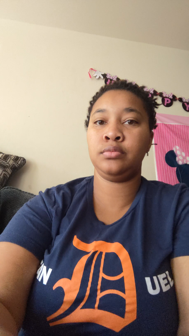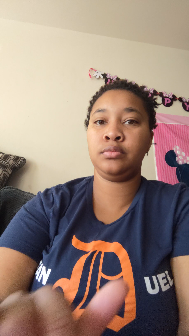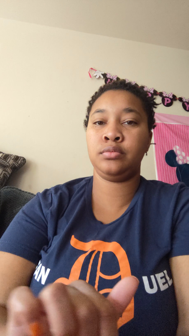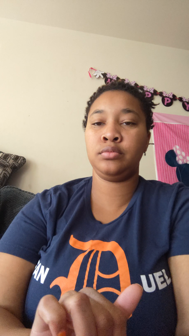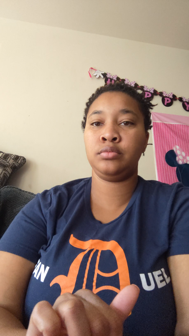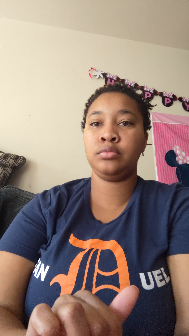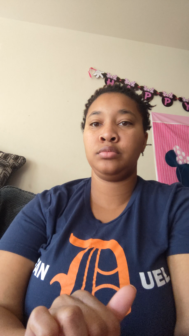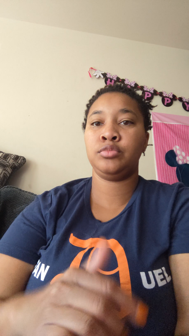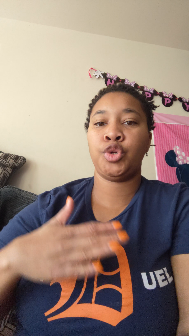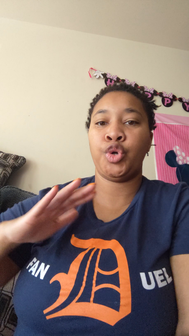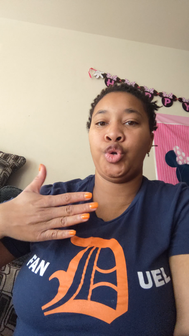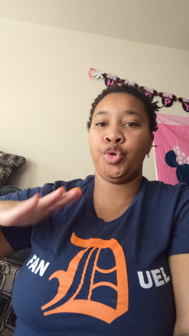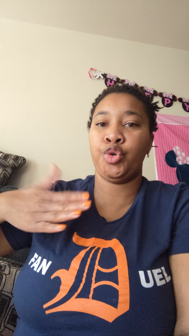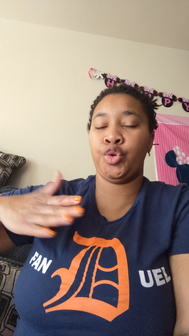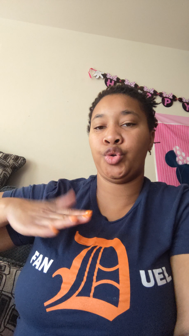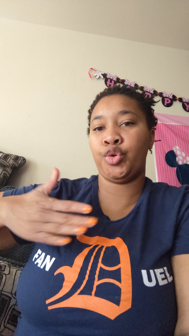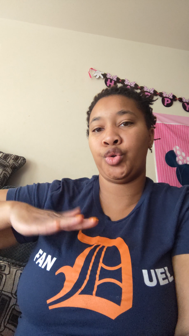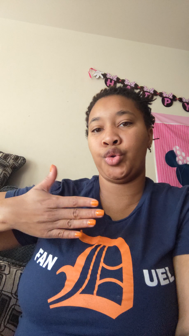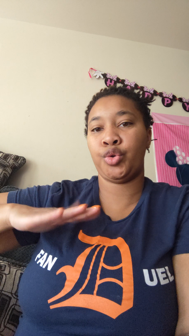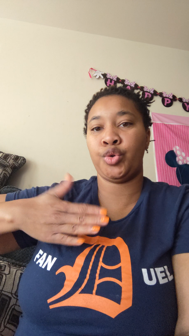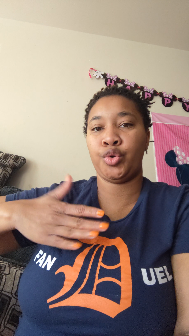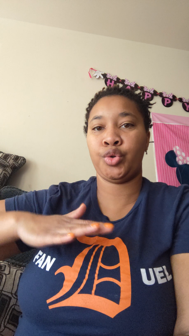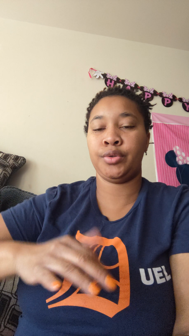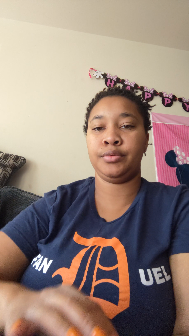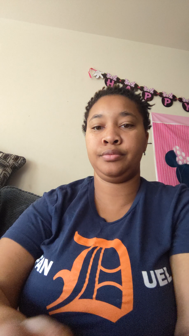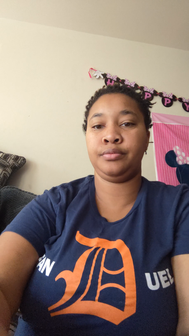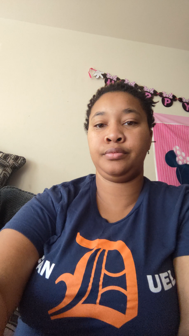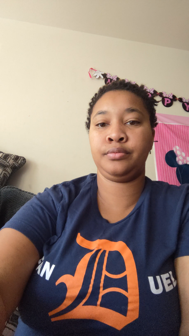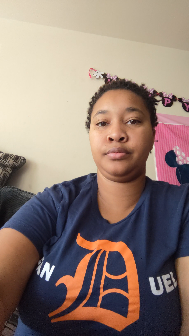cook